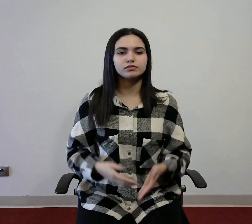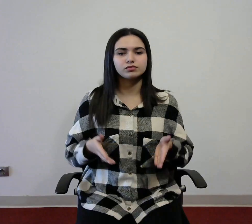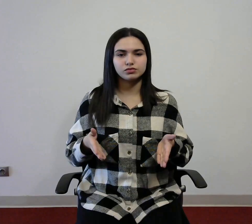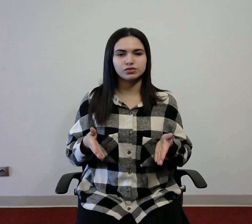burda